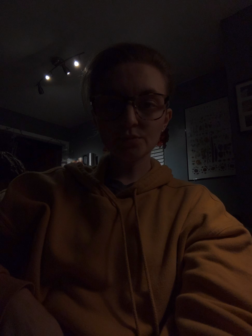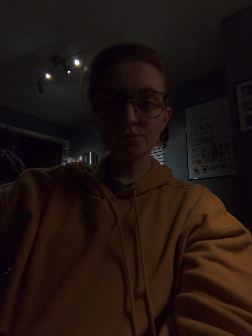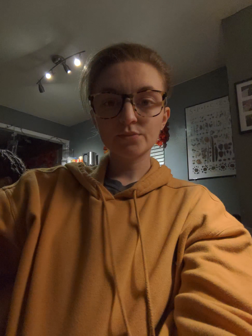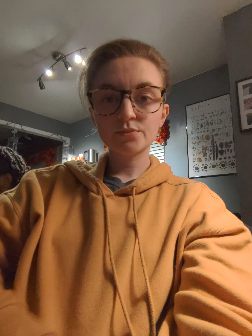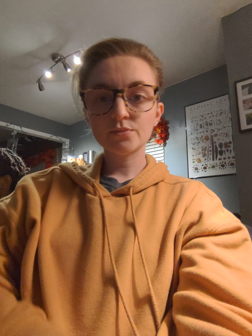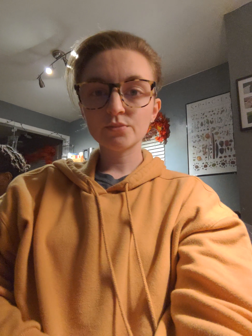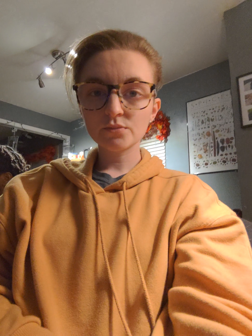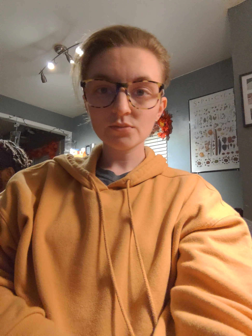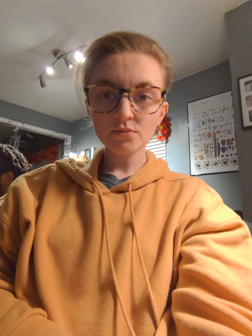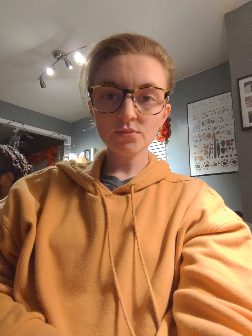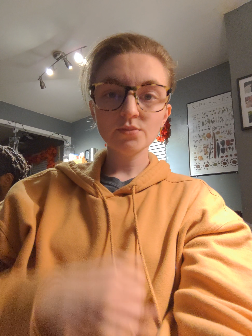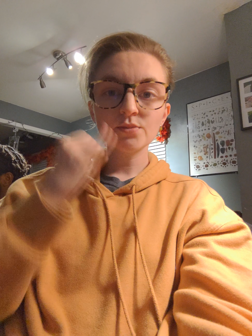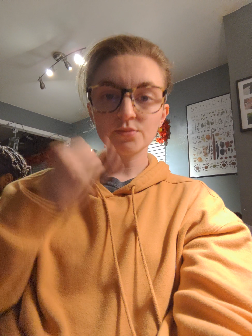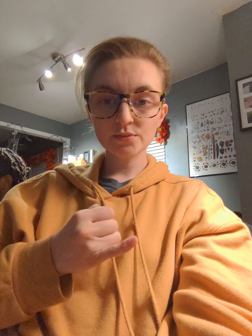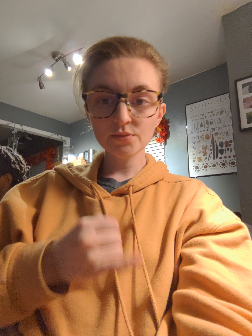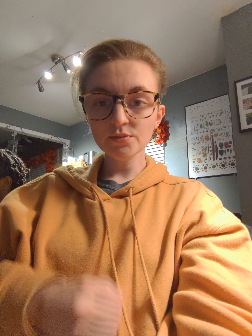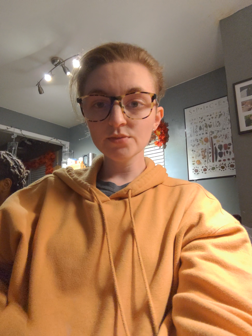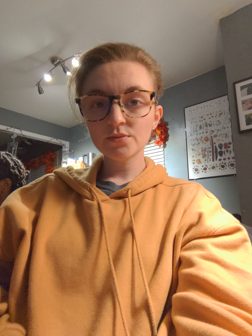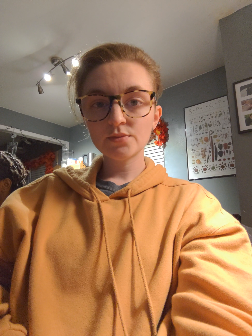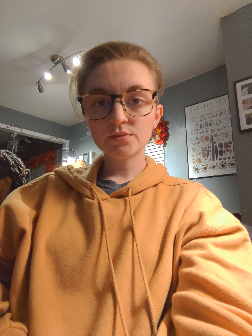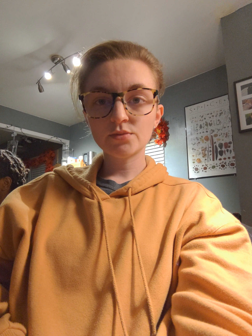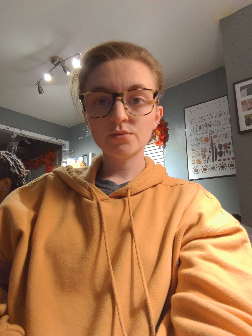last